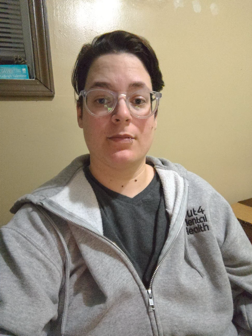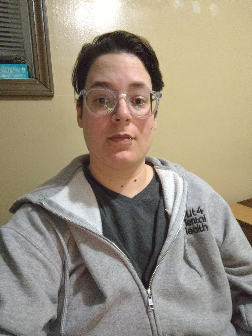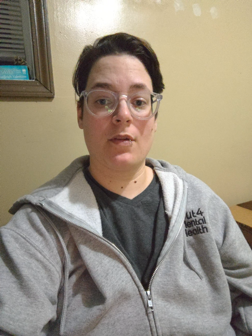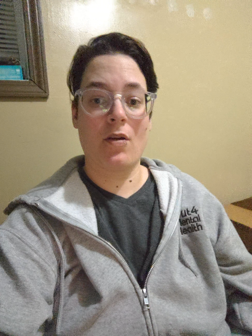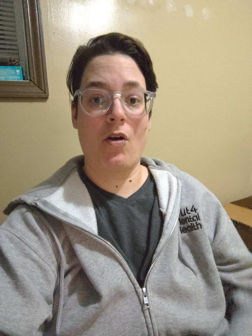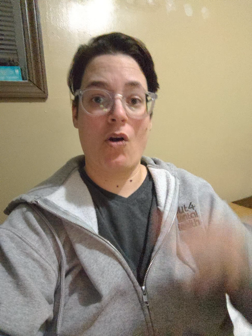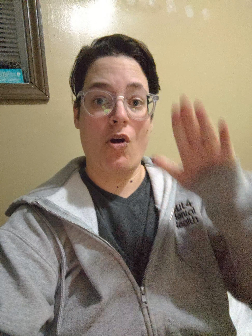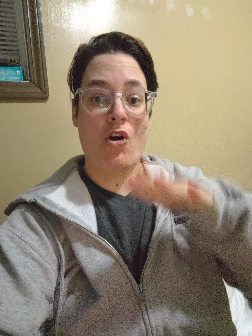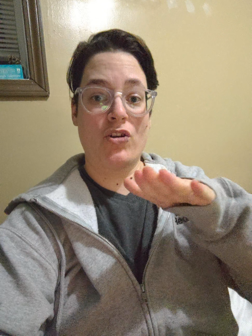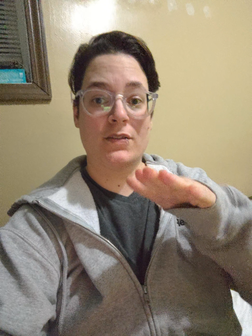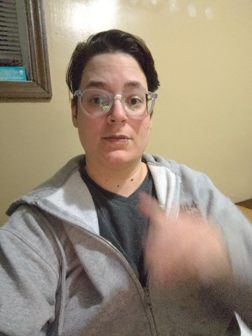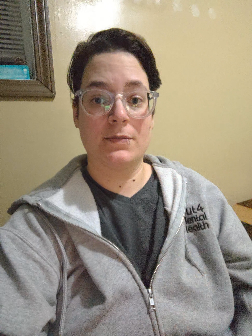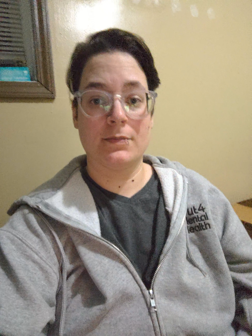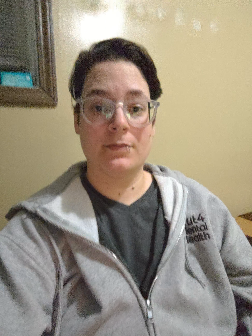on